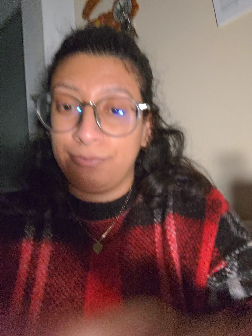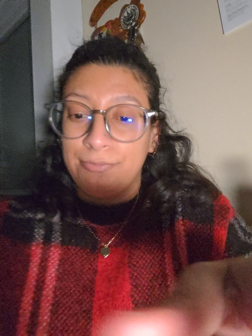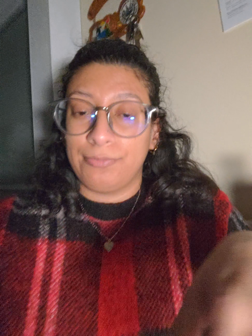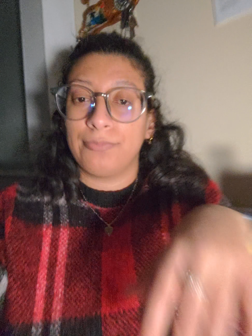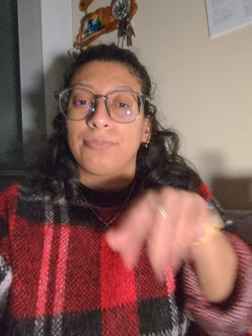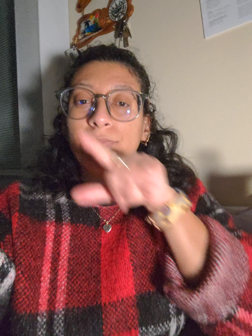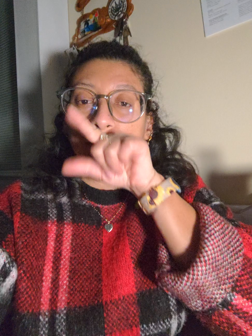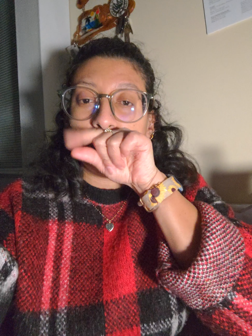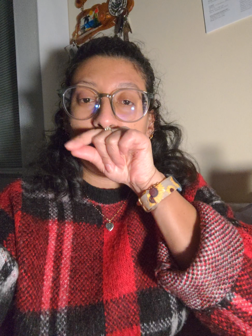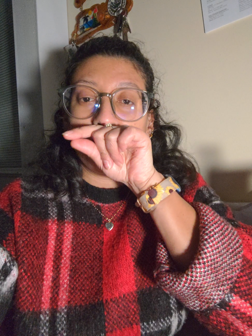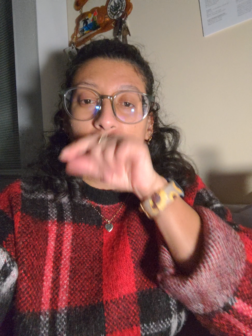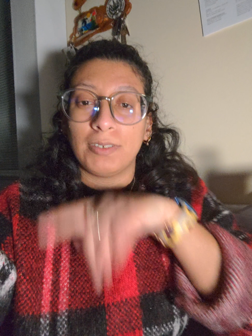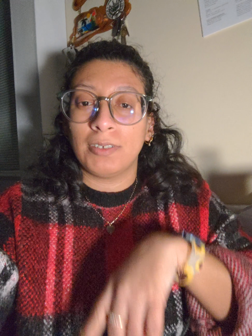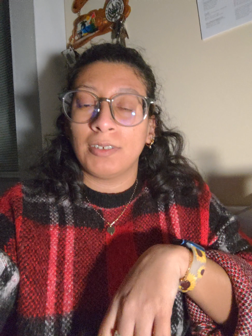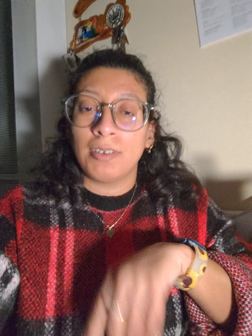bird